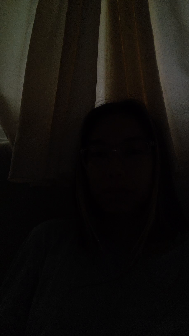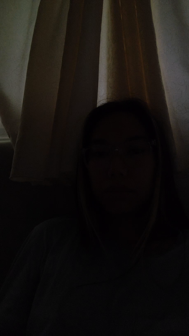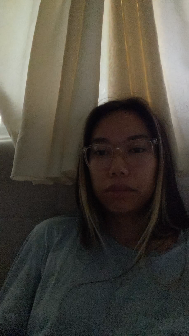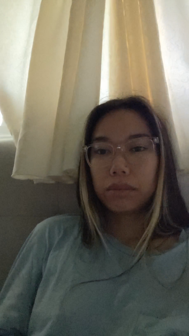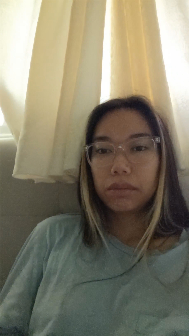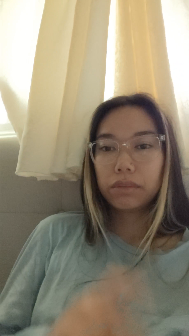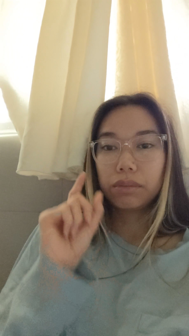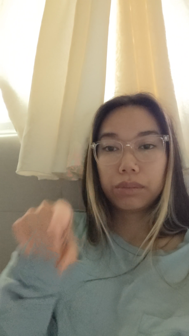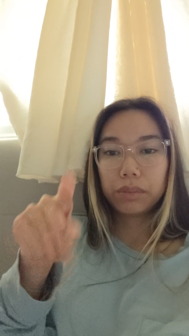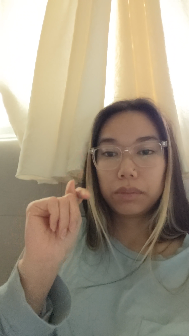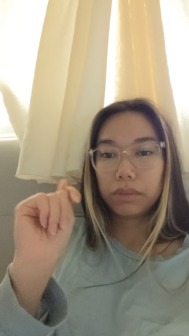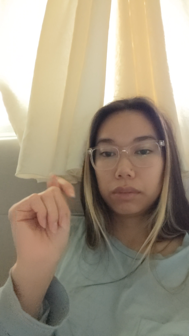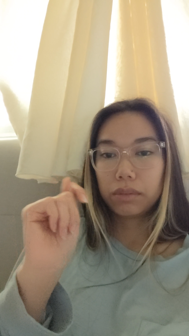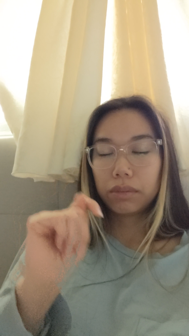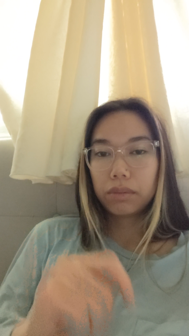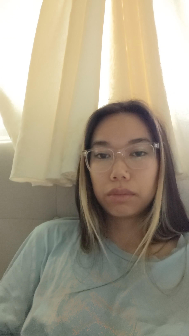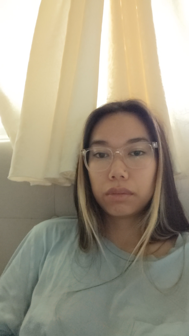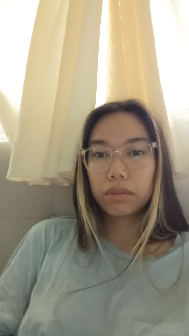go potty